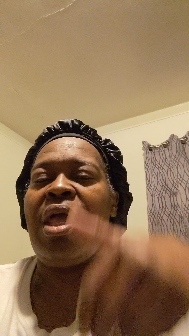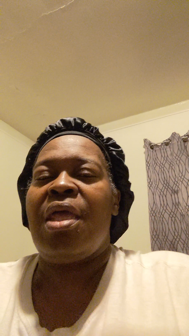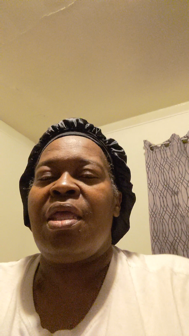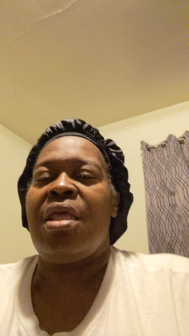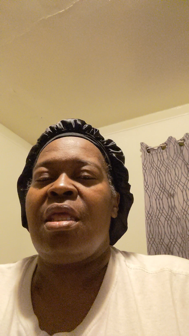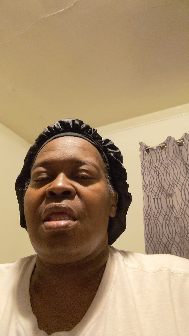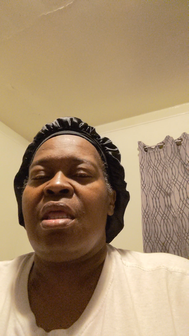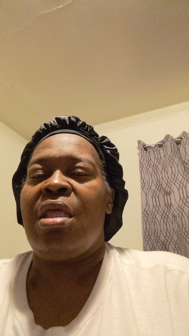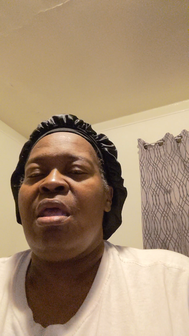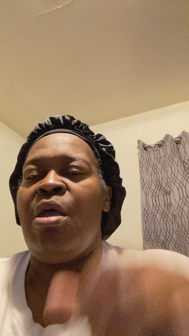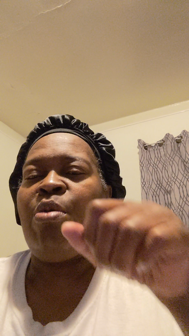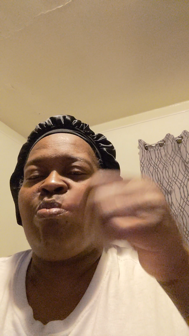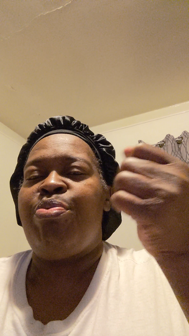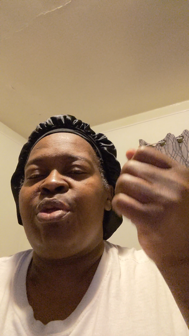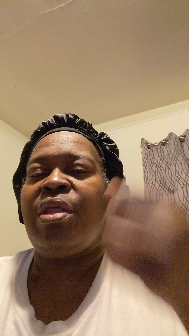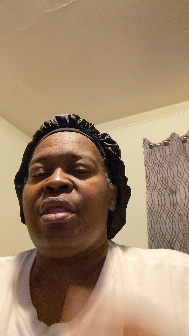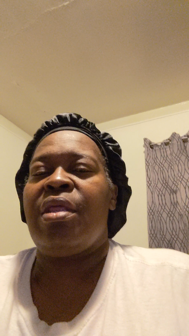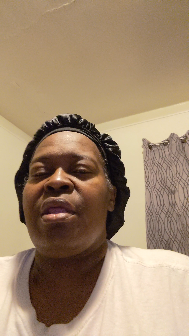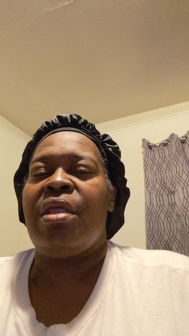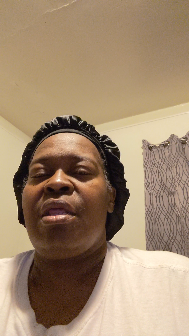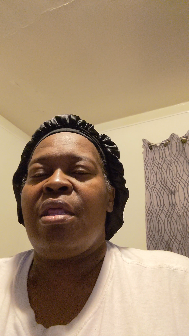break